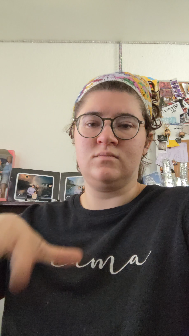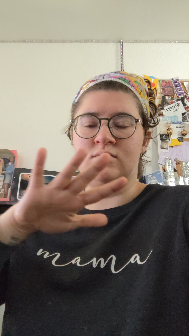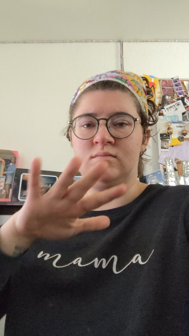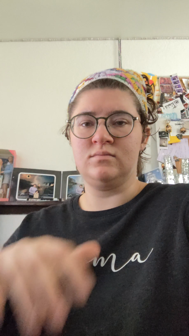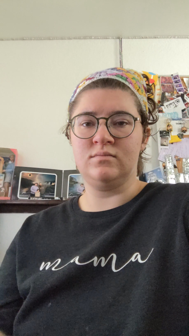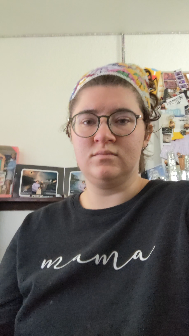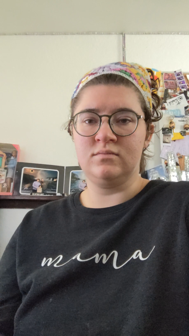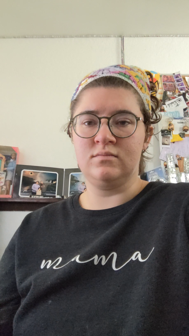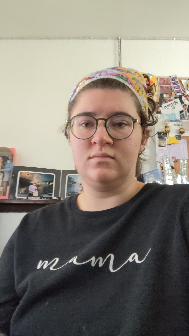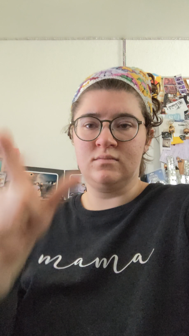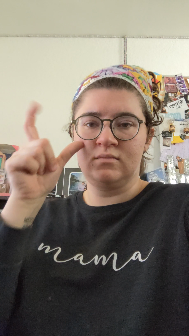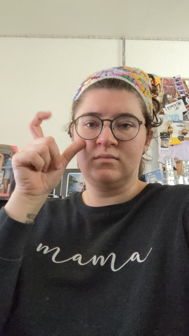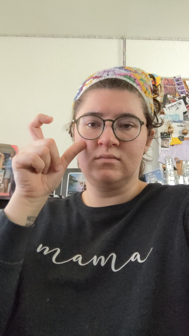camera